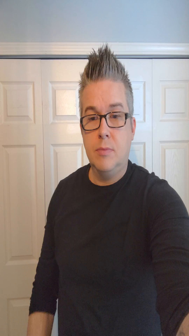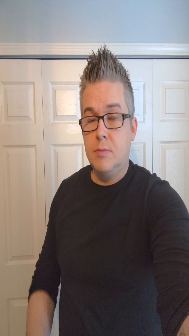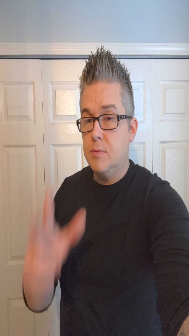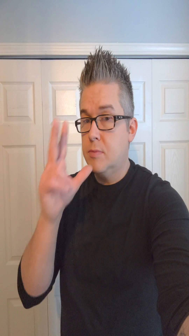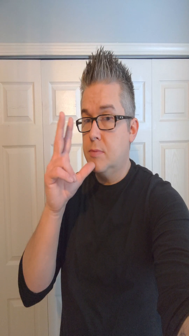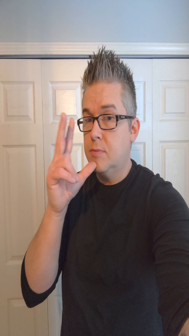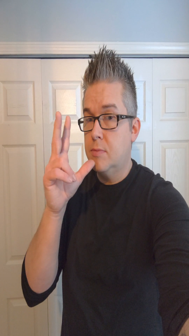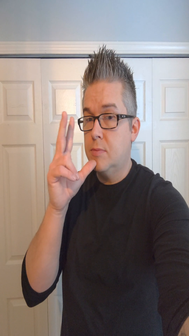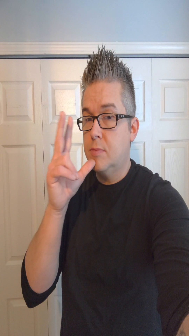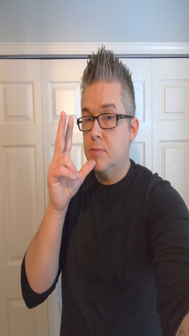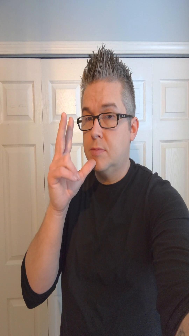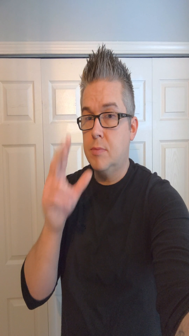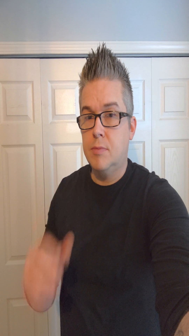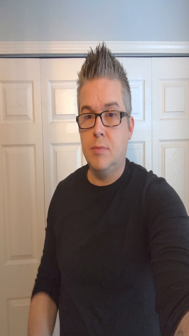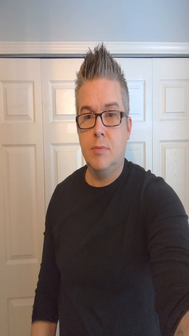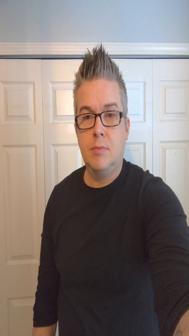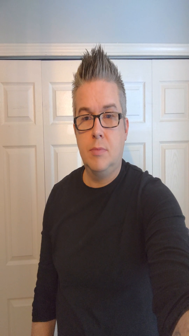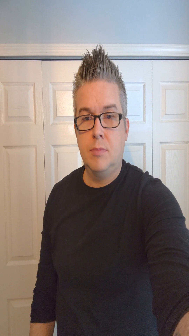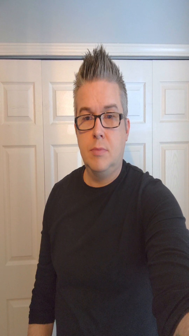hen